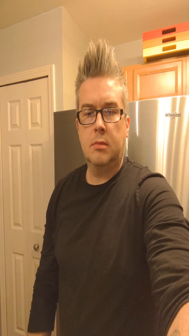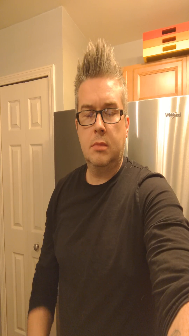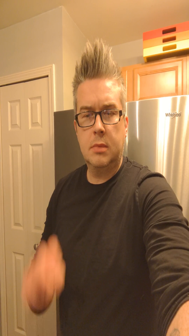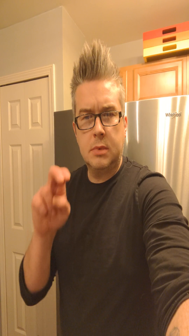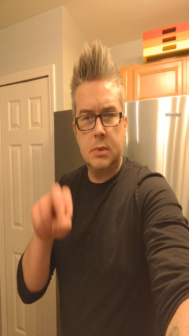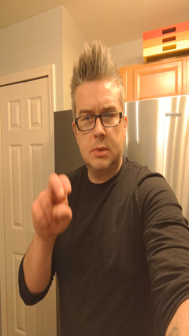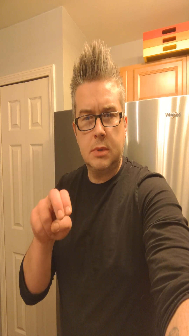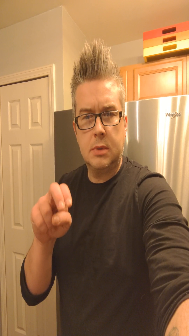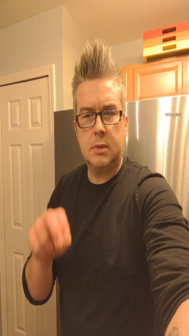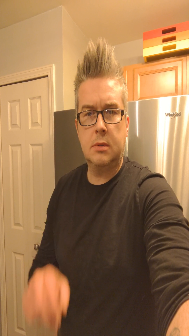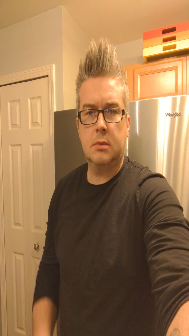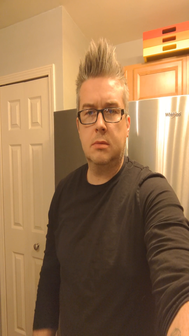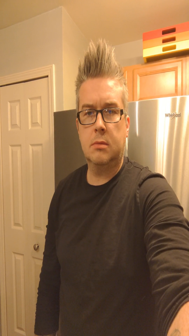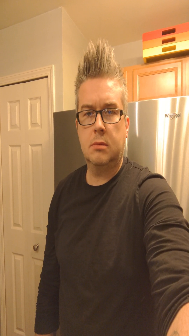chair